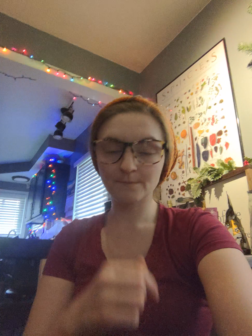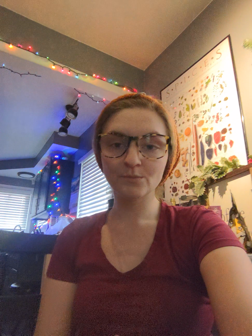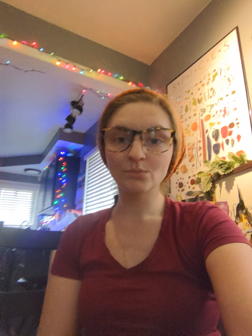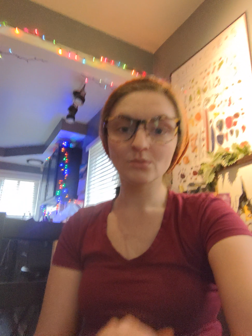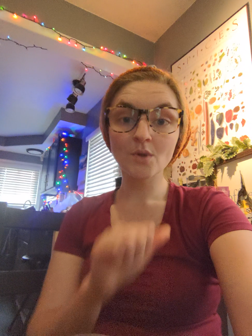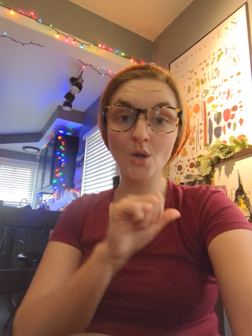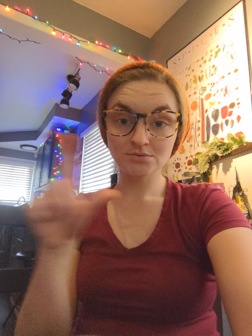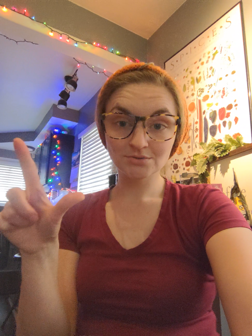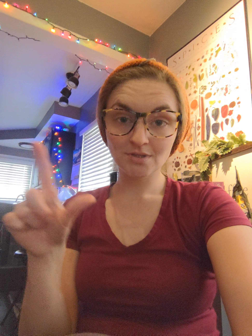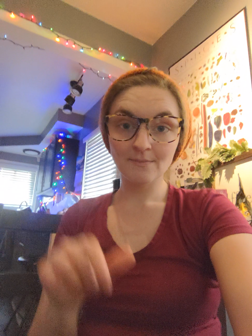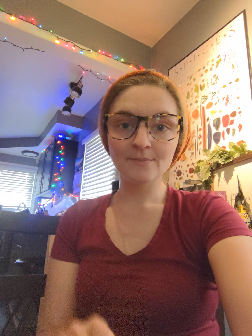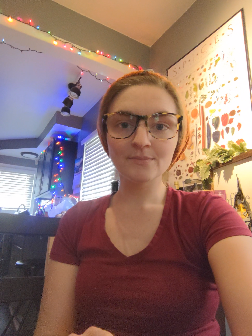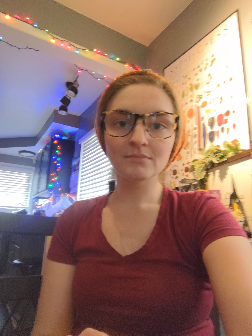all